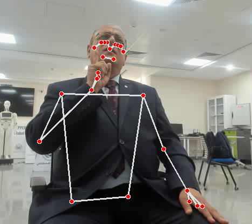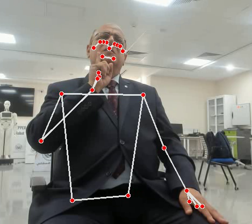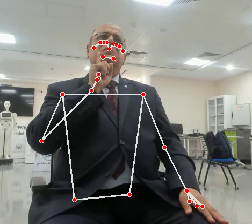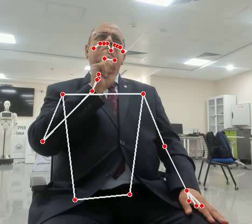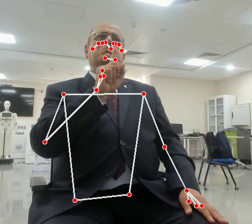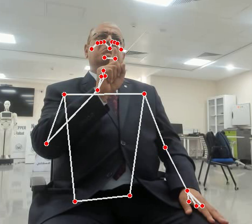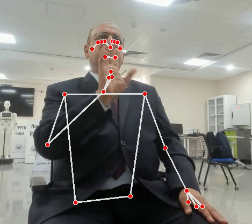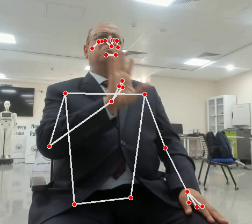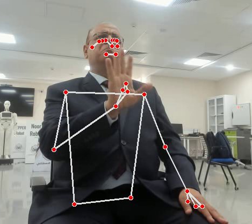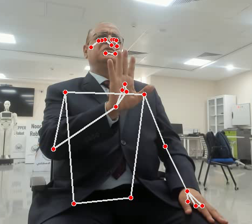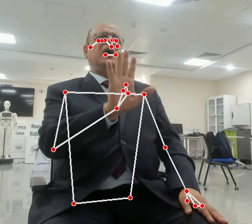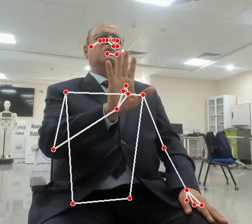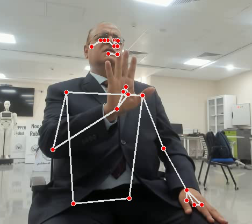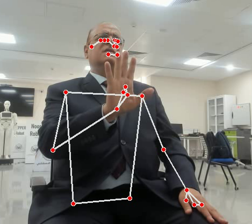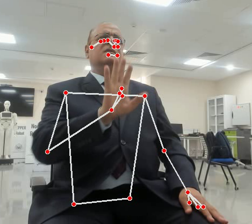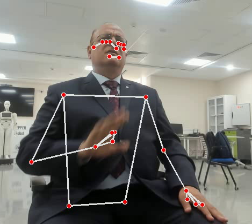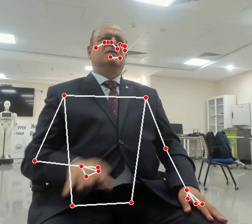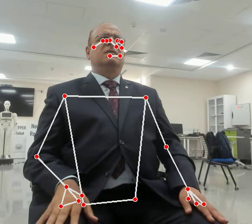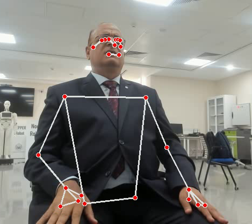msh 3waz